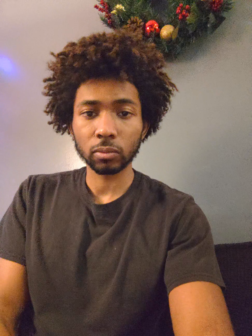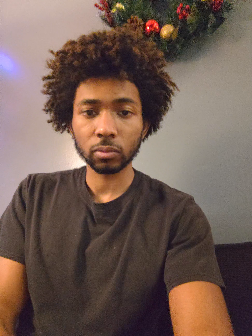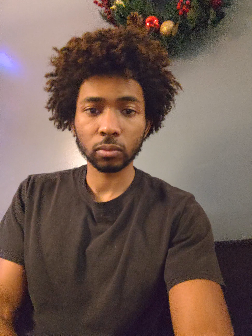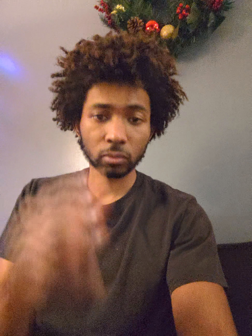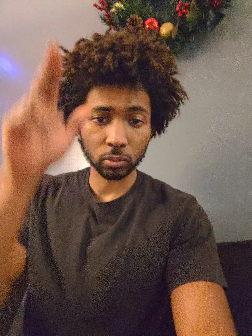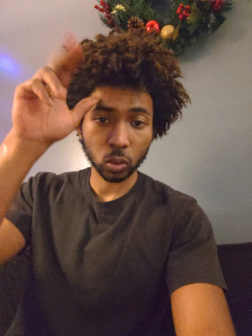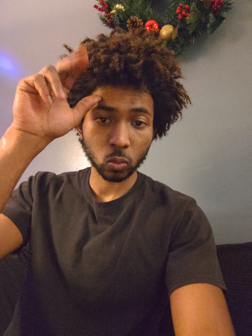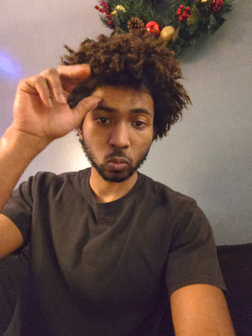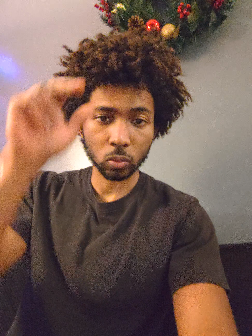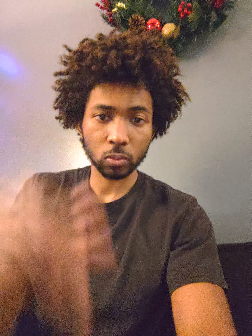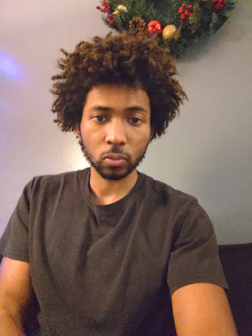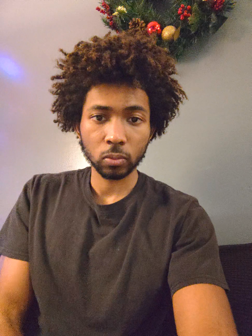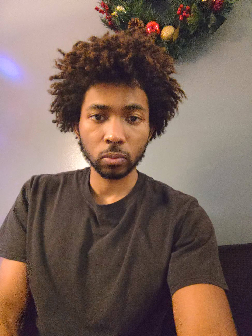horse